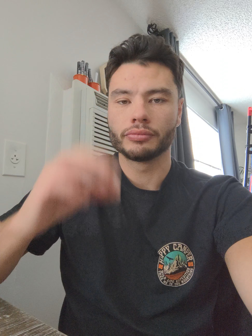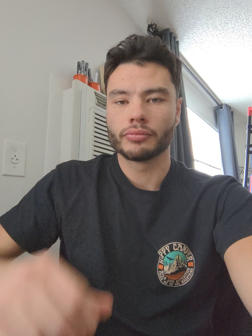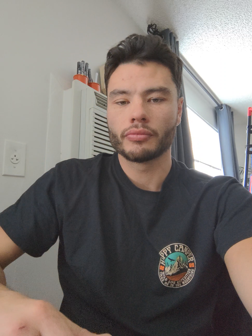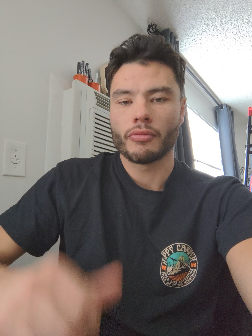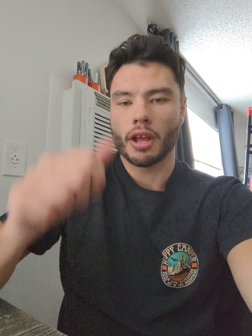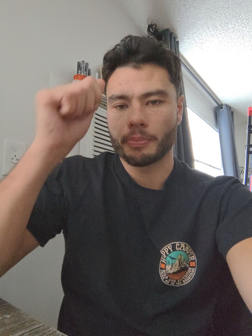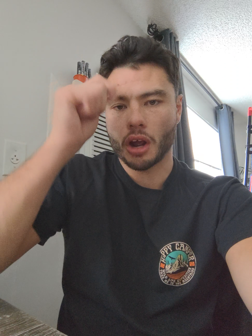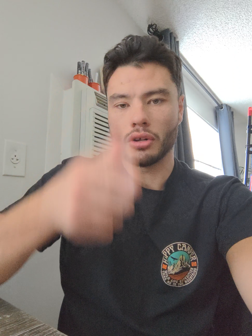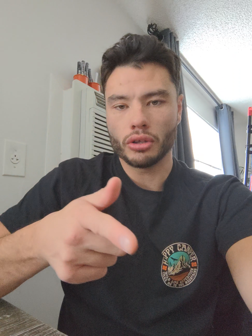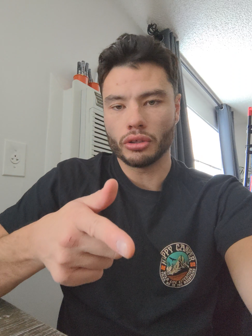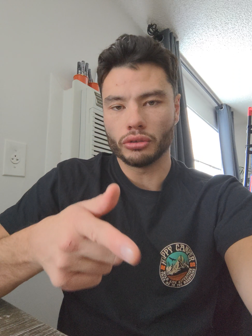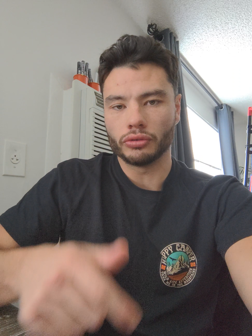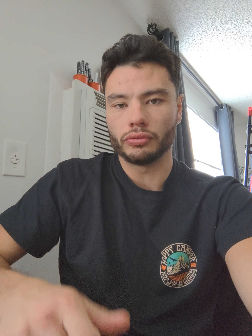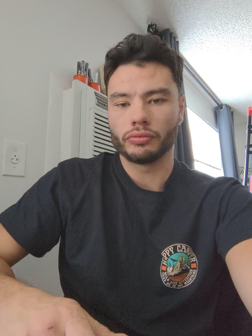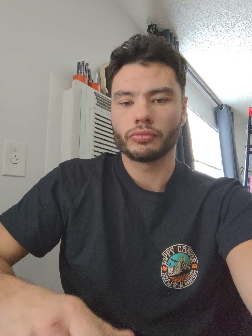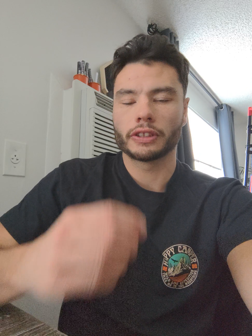brother